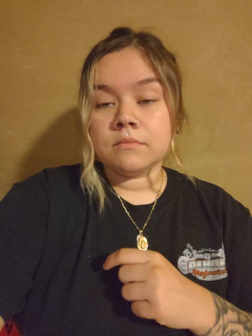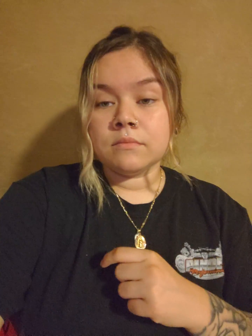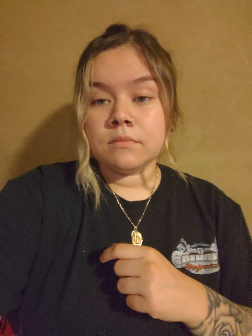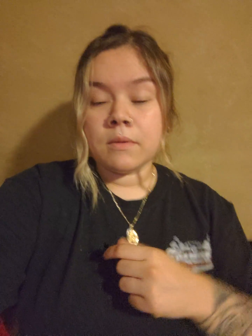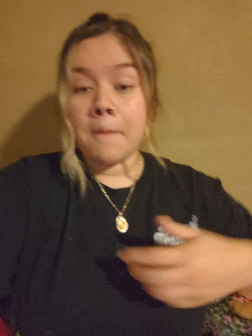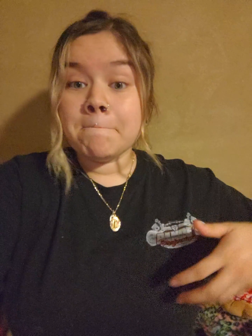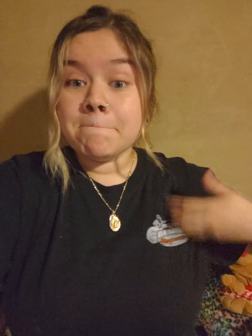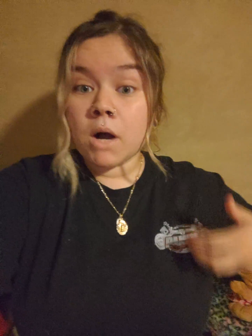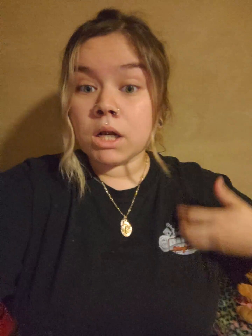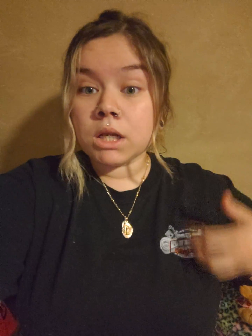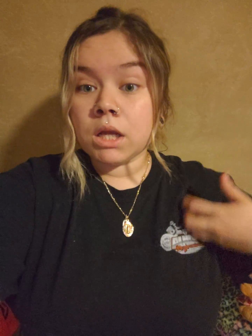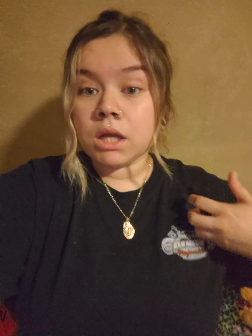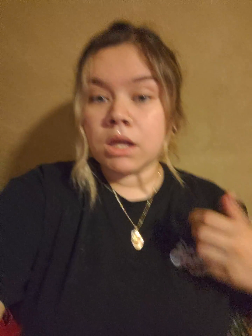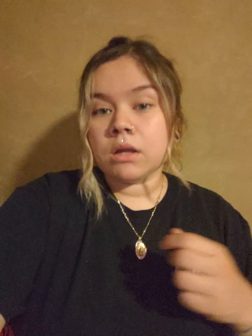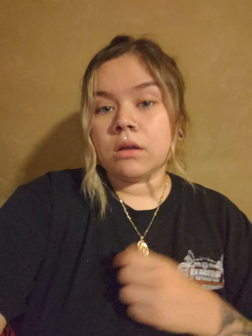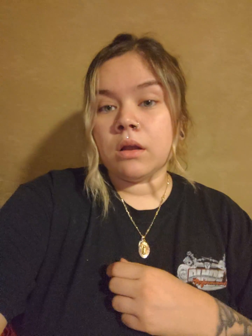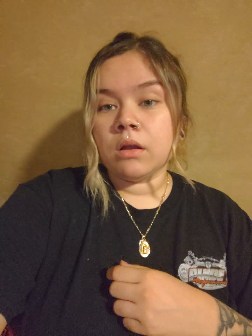monkey